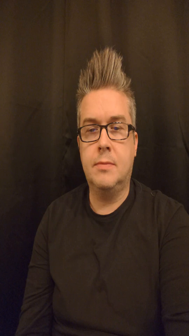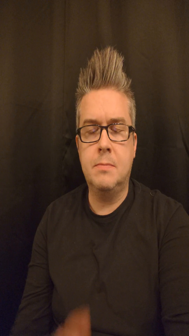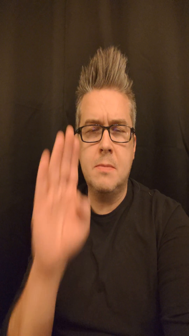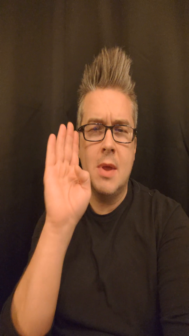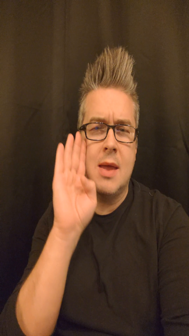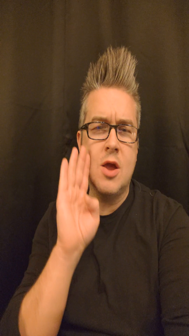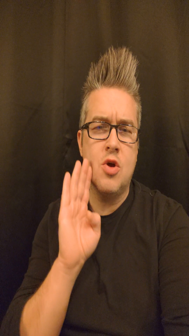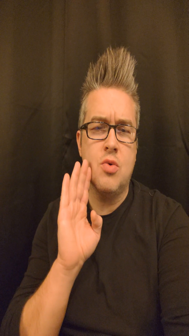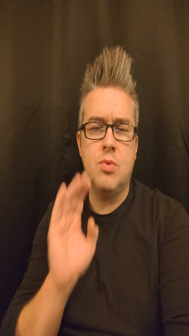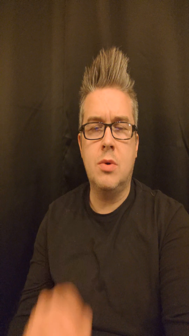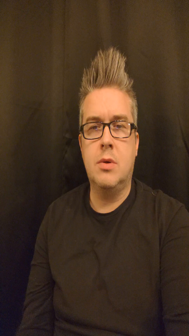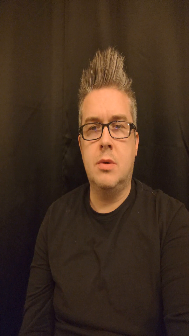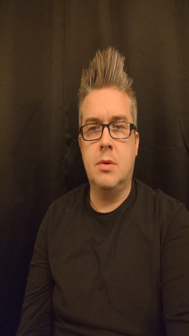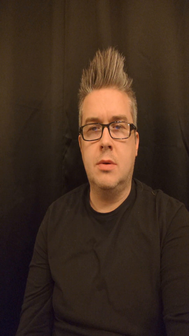brown